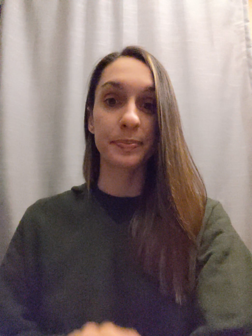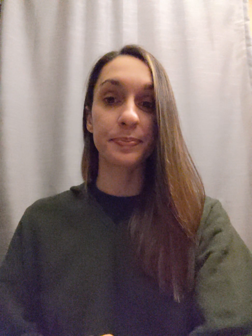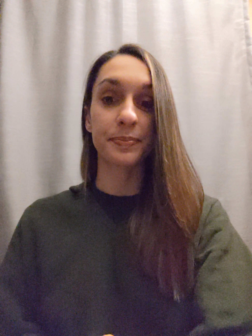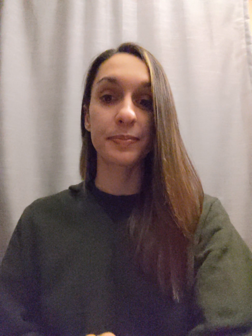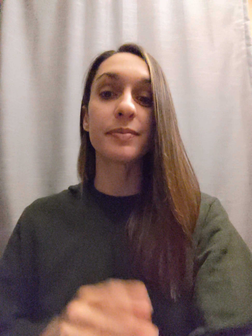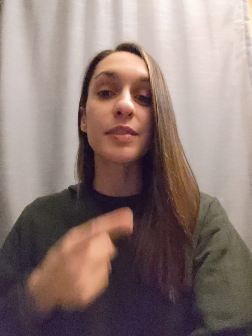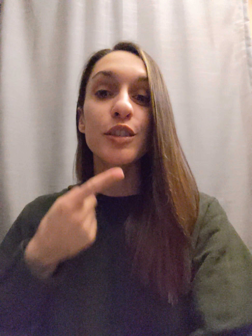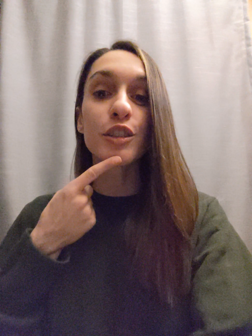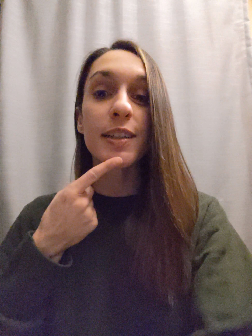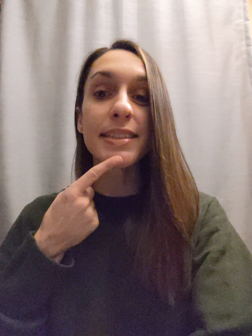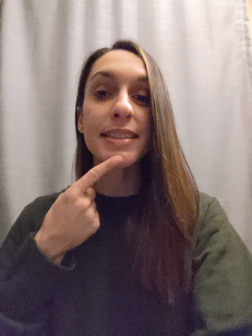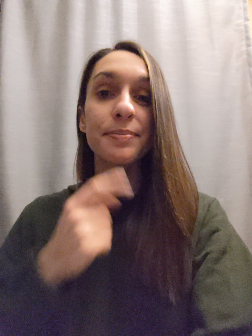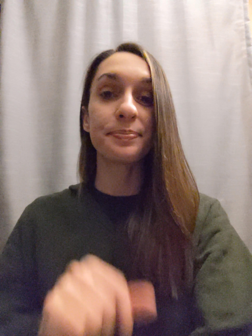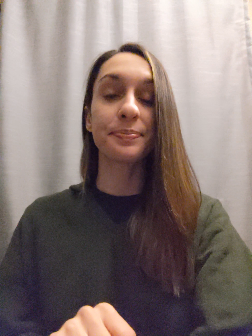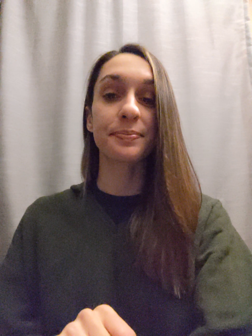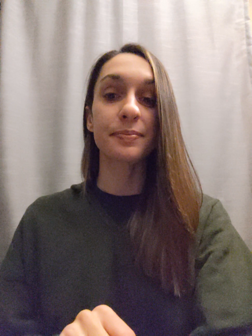chin